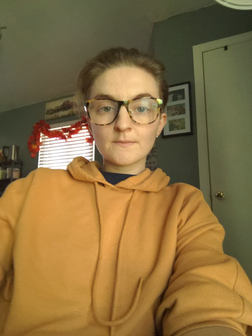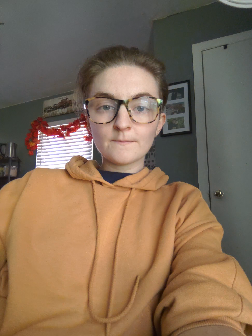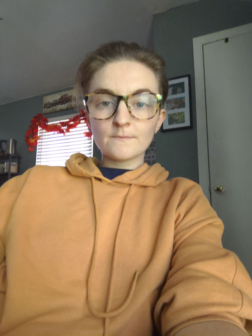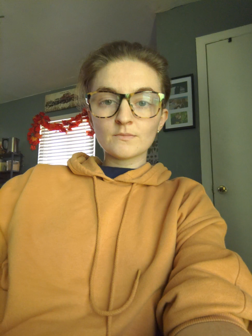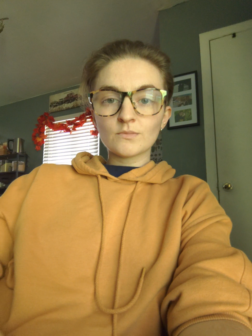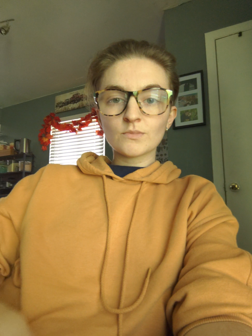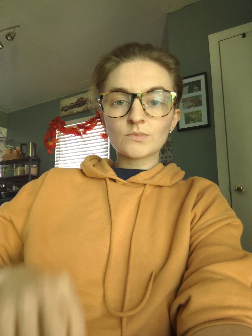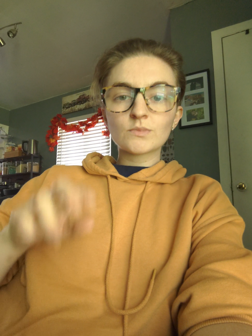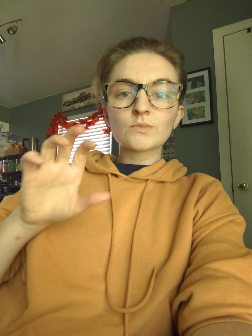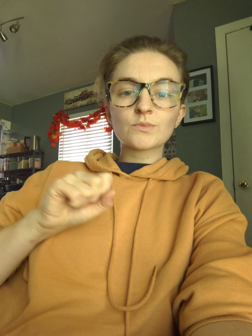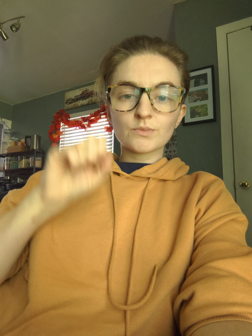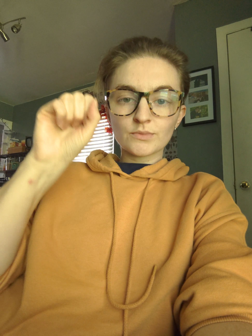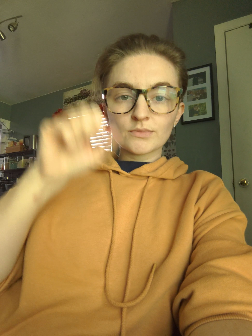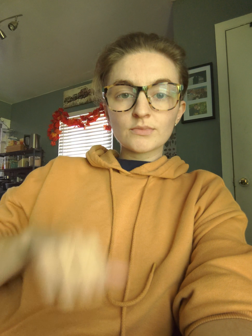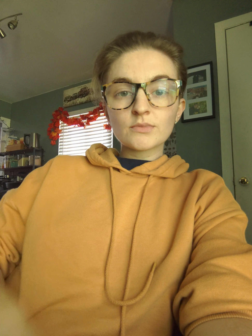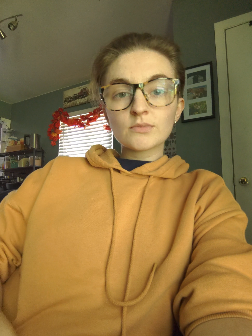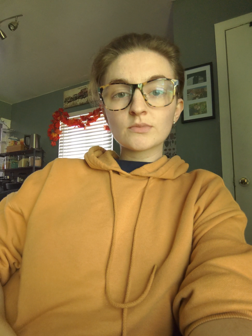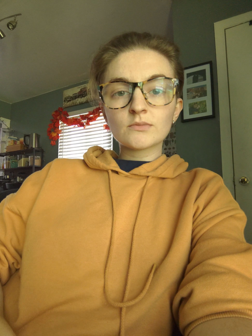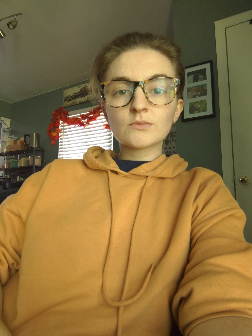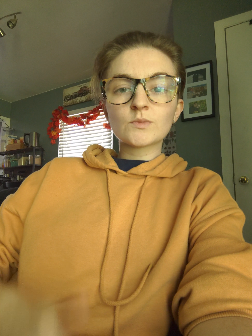ladder